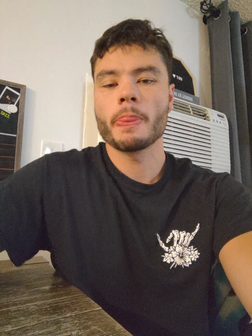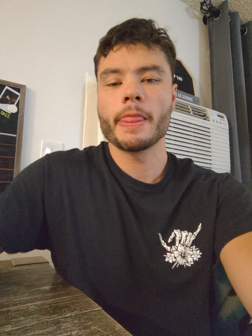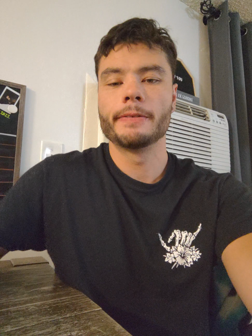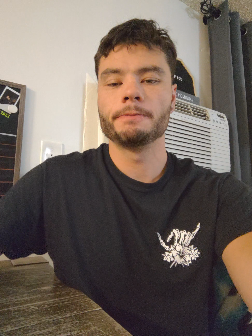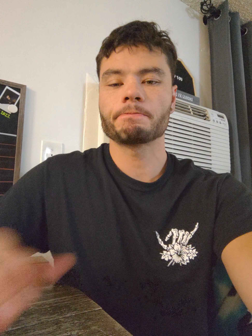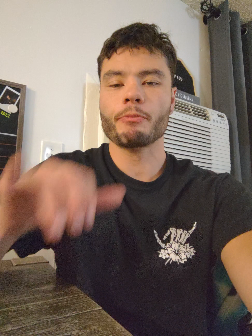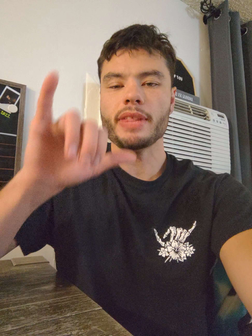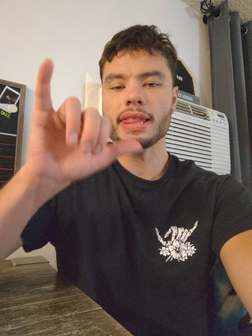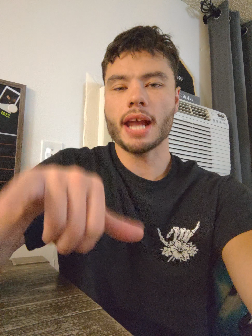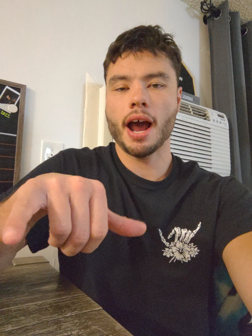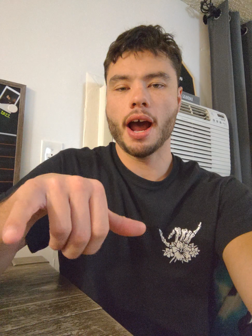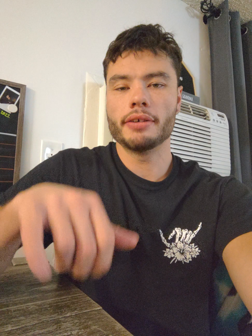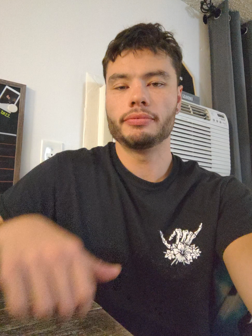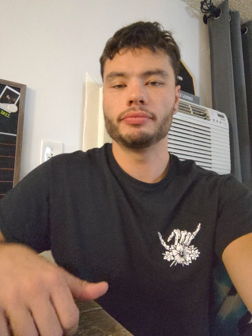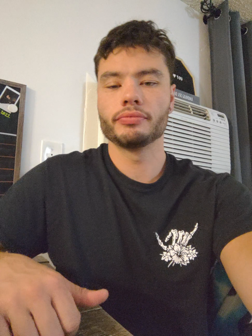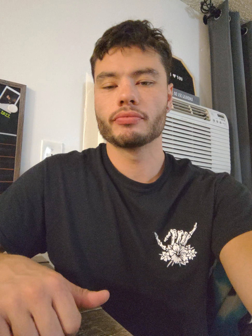that